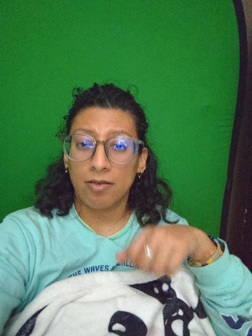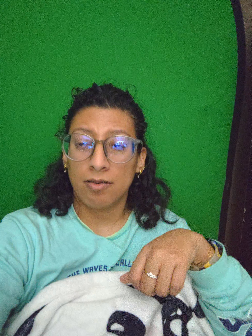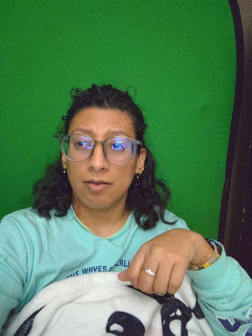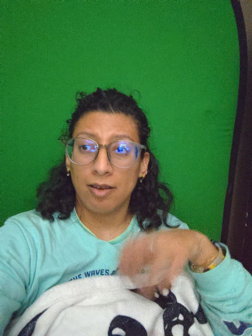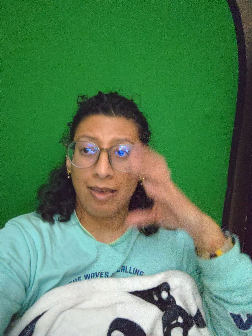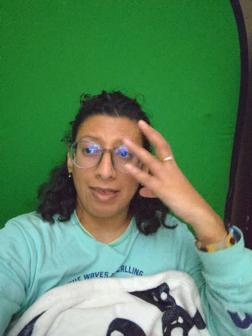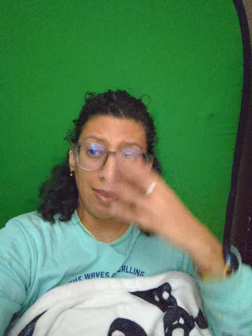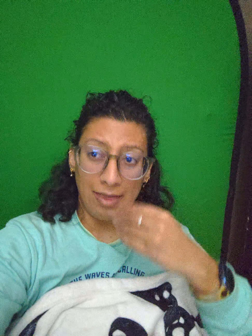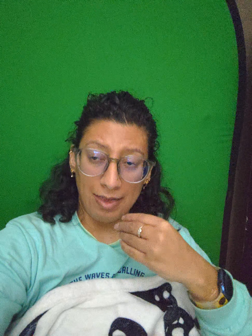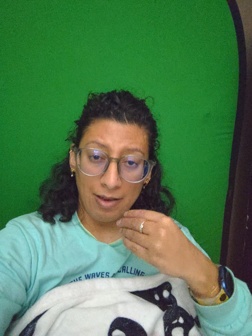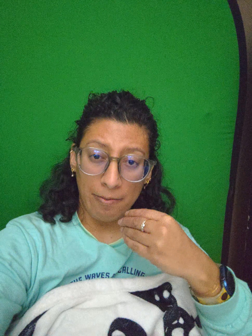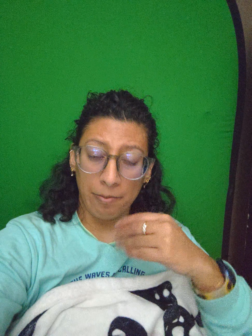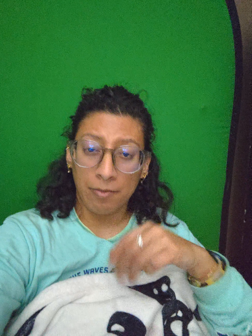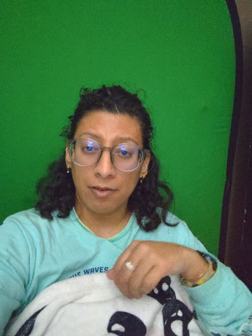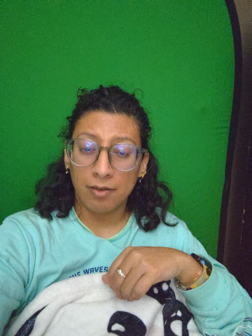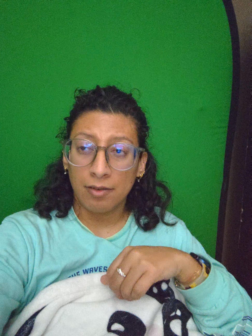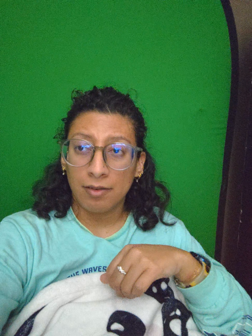nap